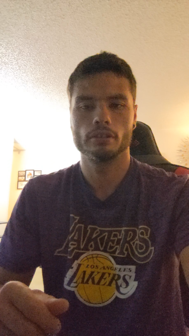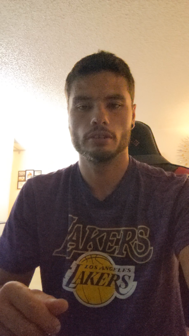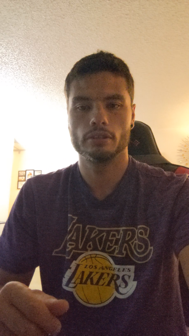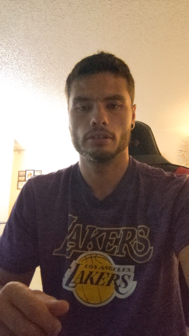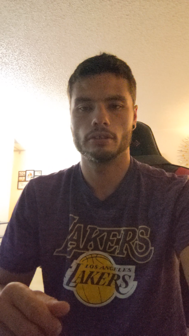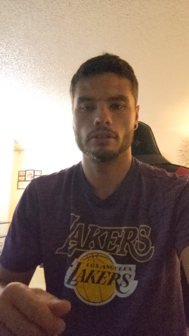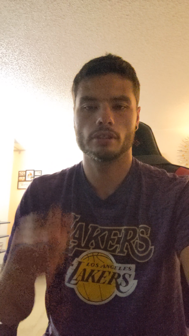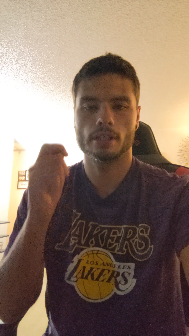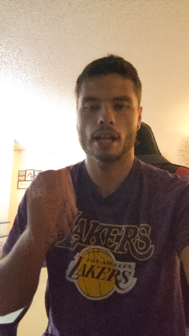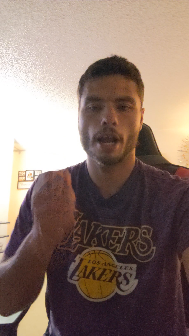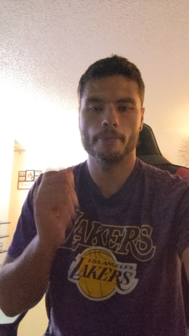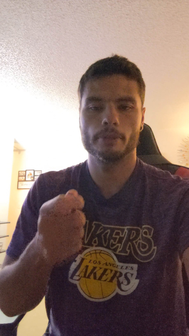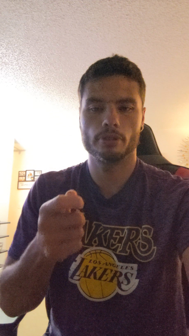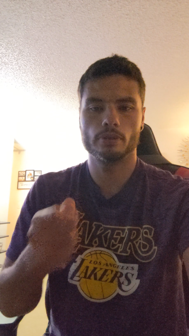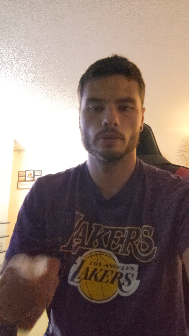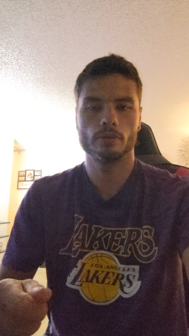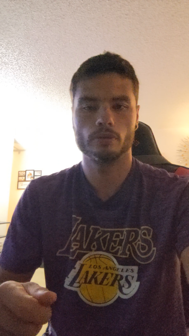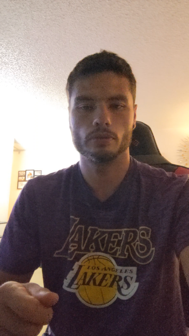hammer